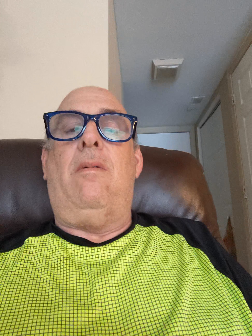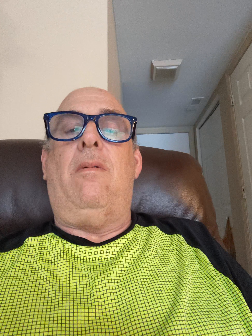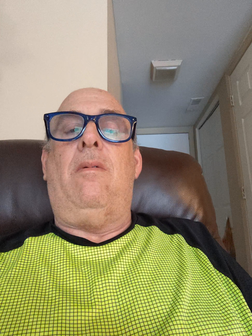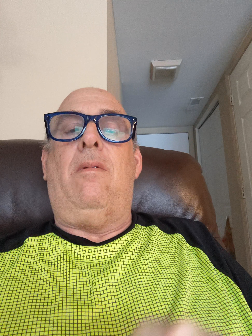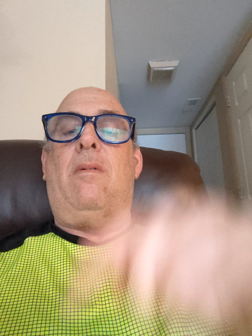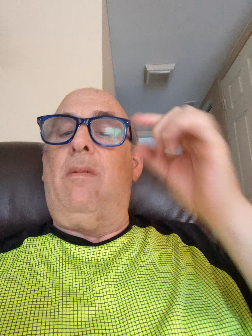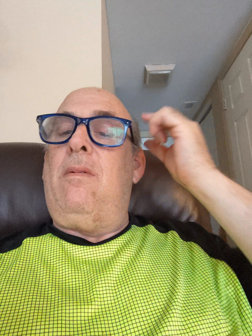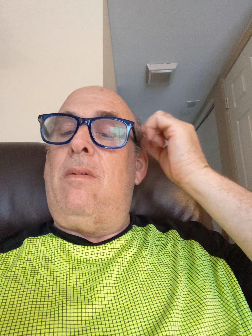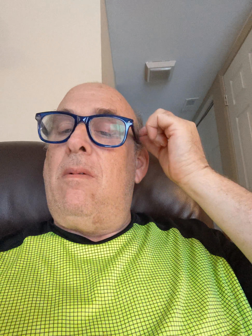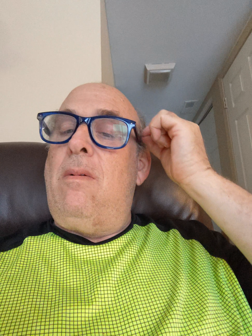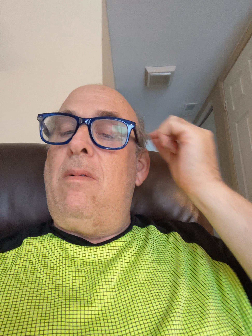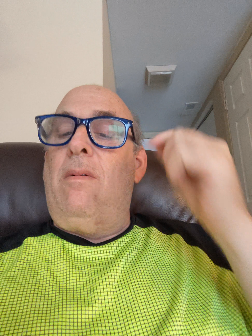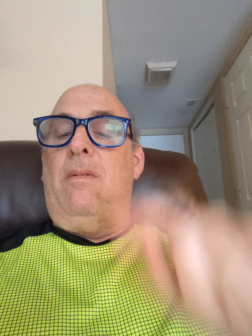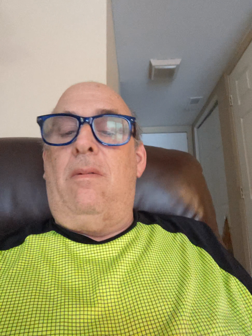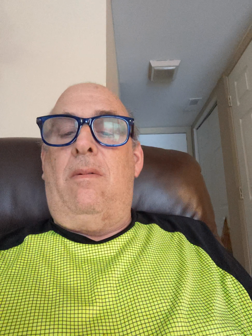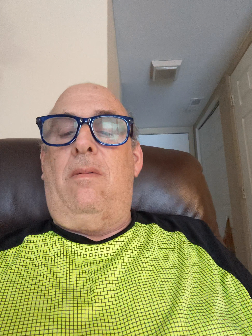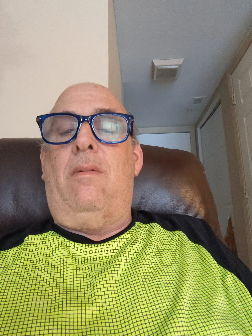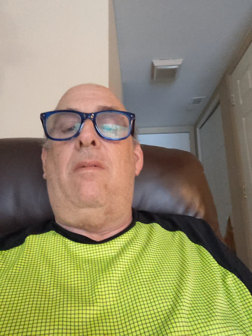hair